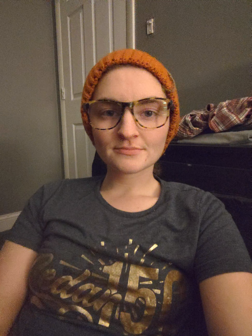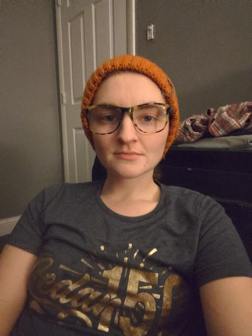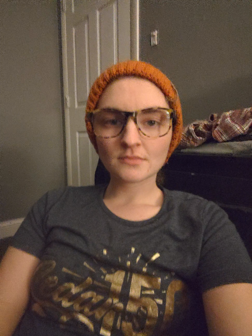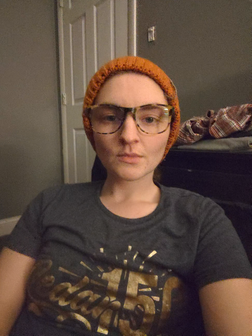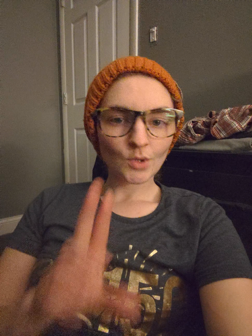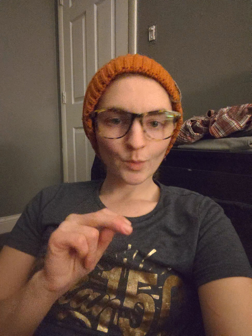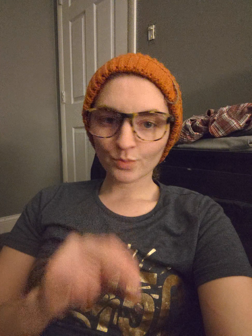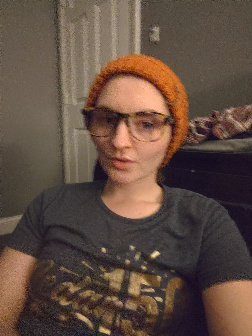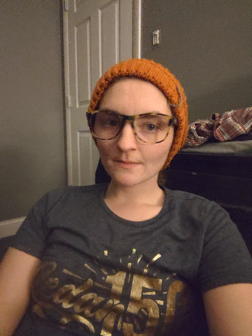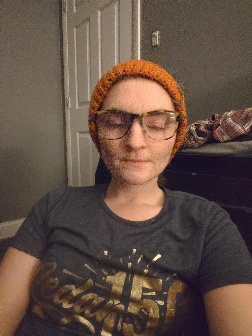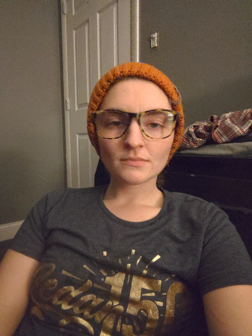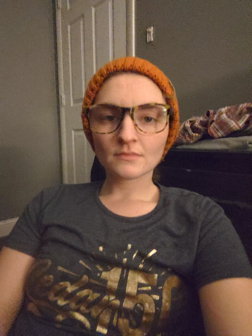no